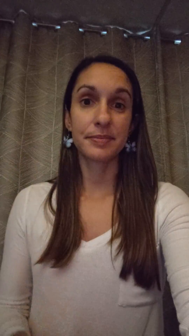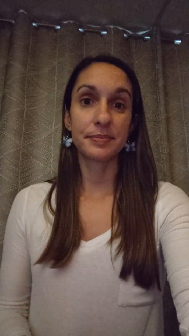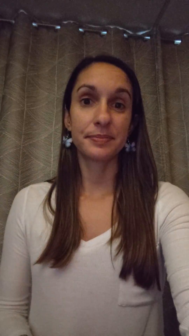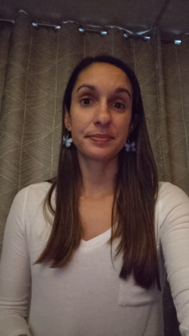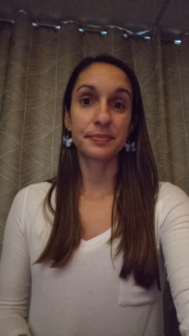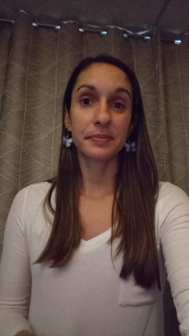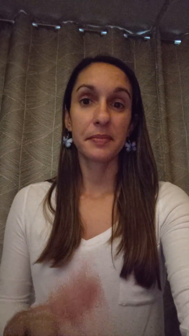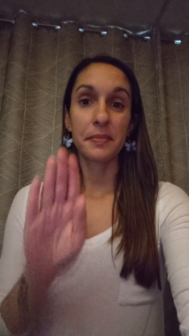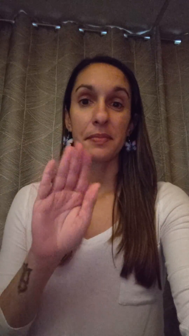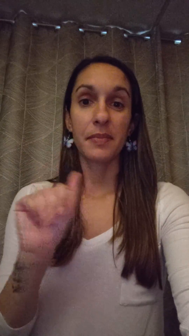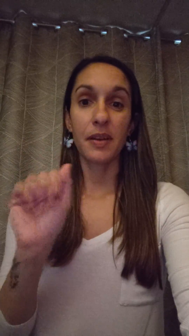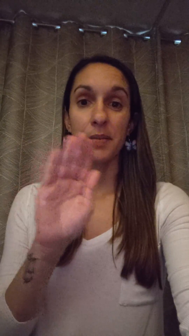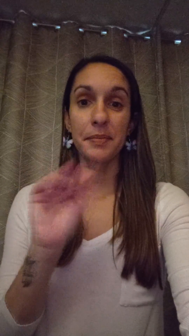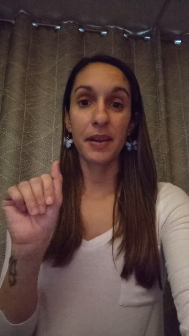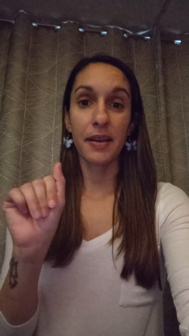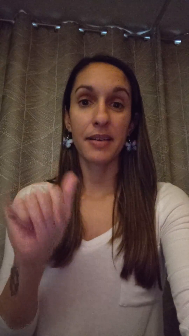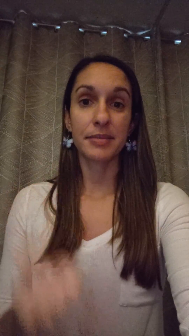baa baa